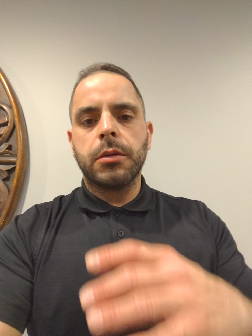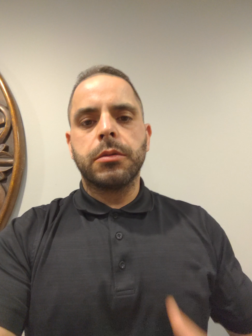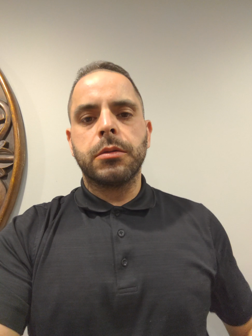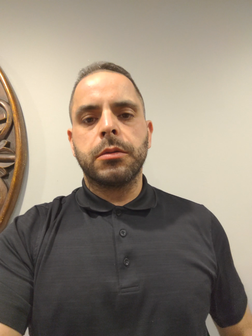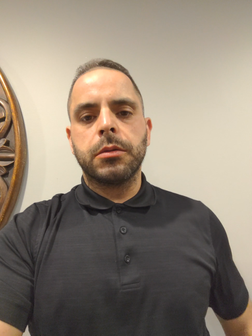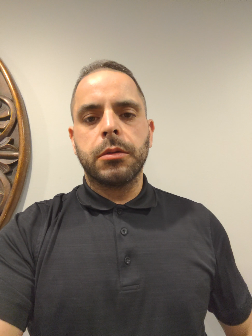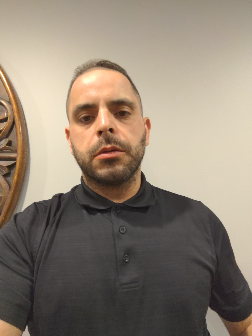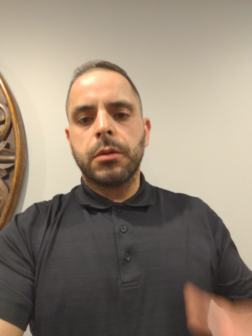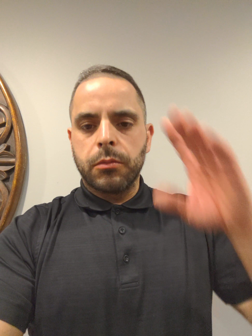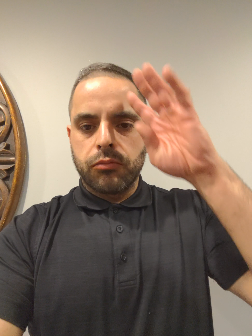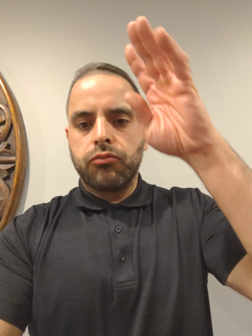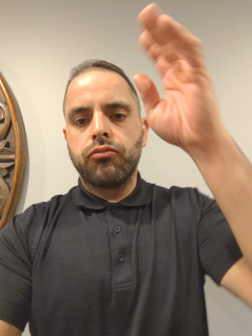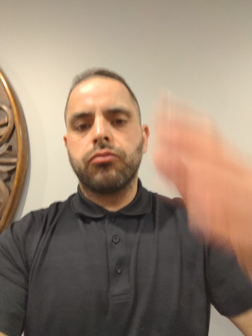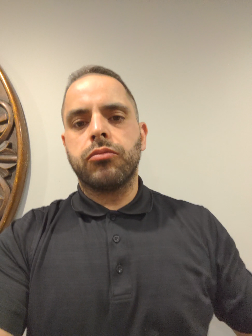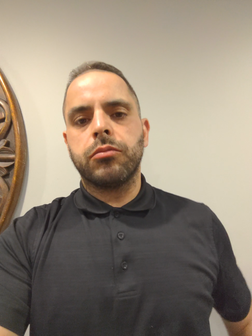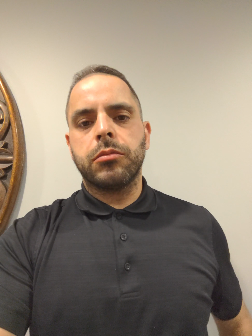pretend